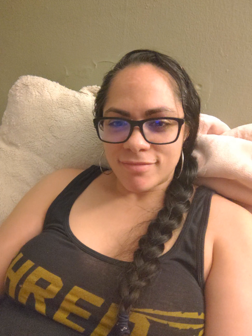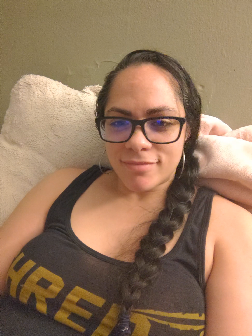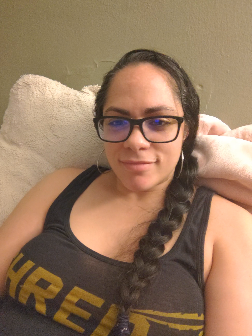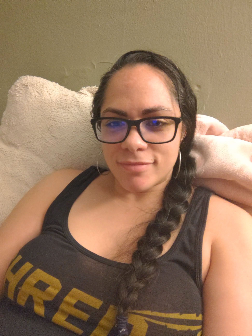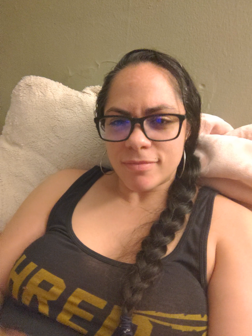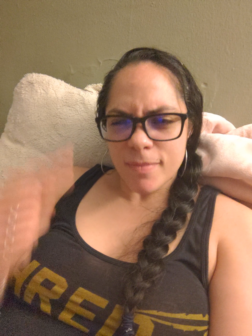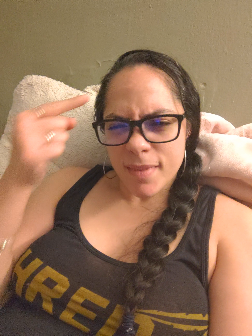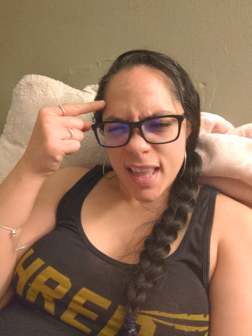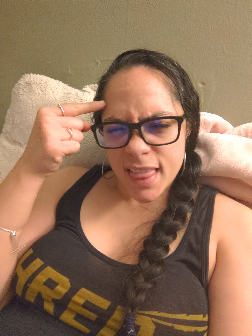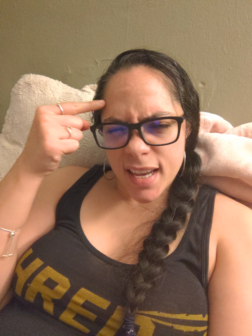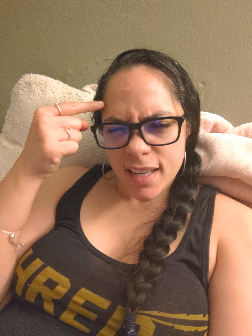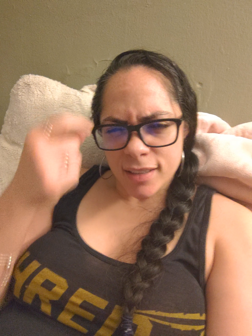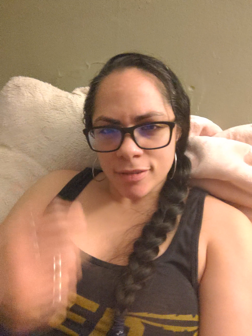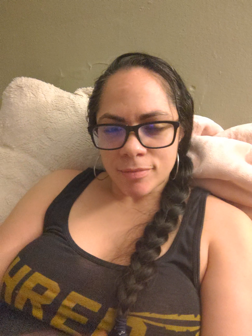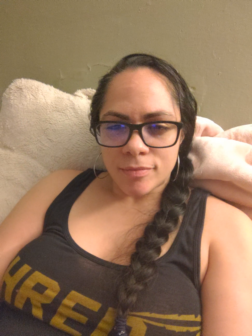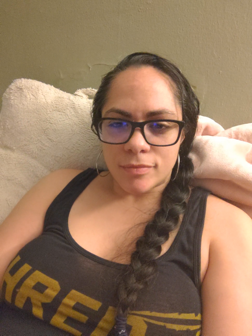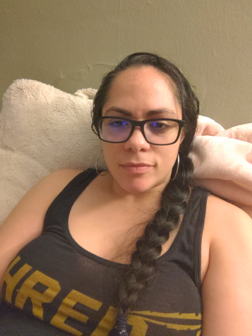think